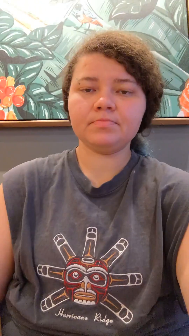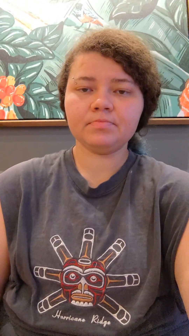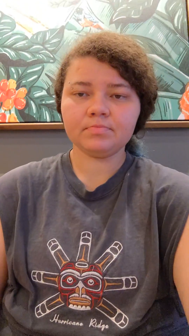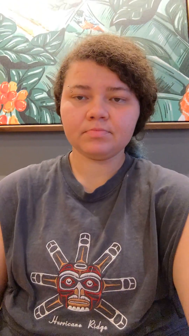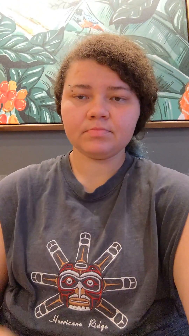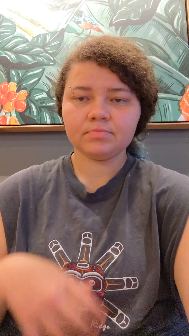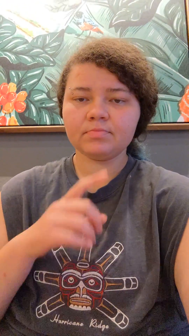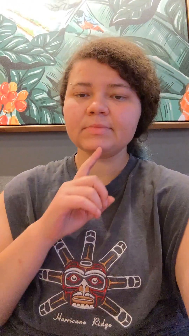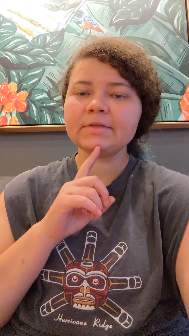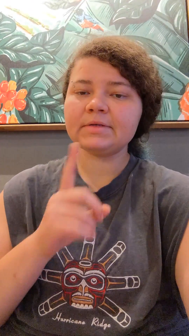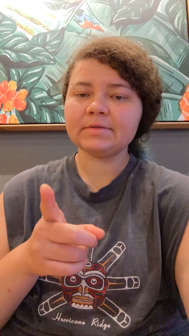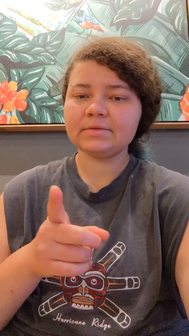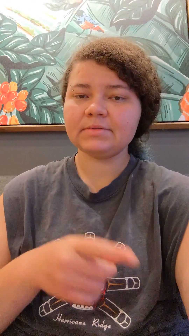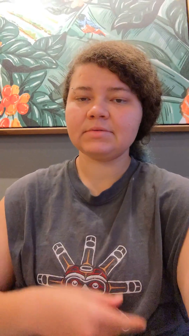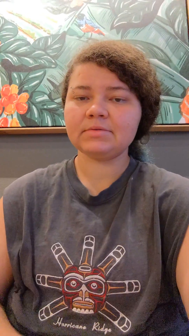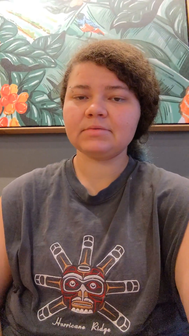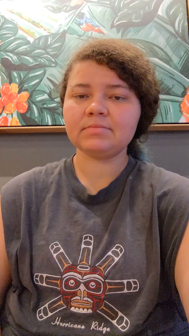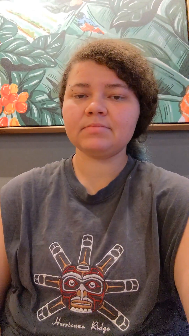is